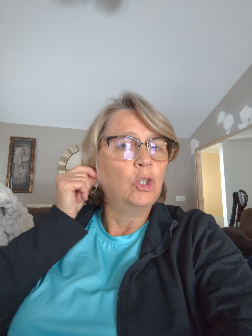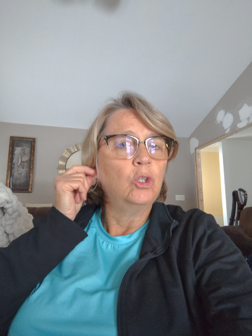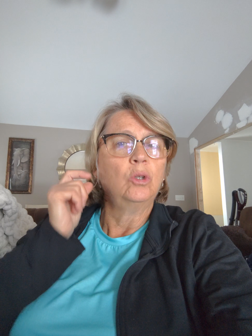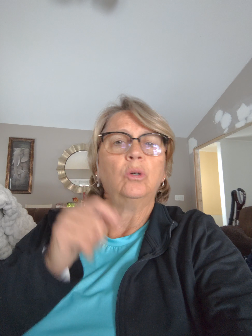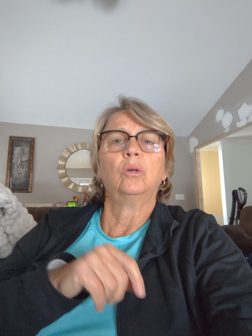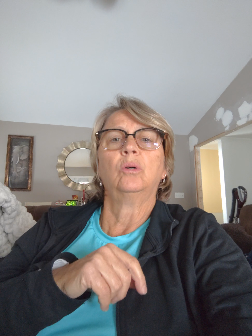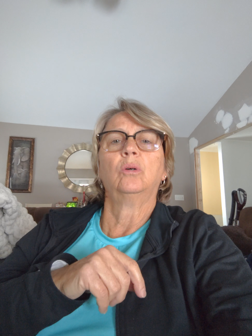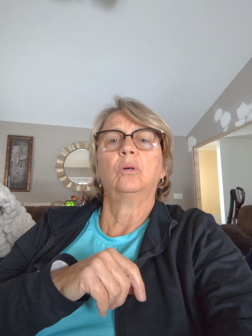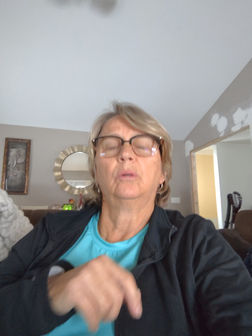ear